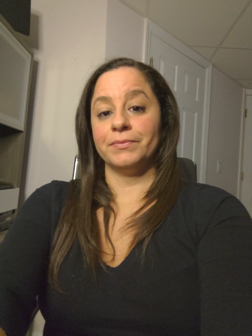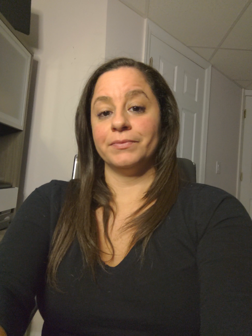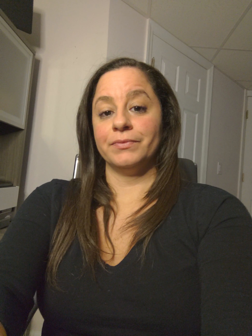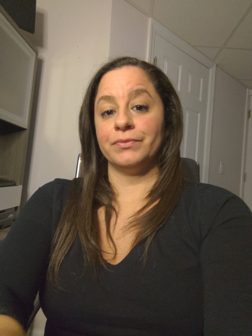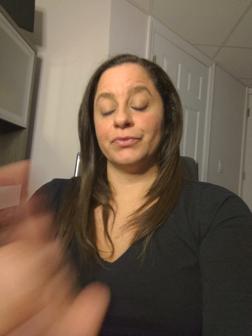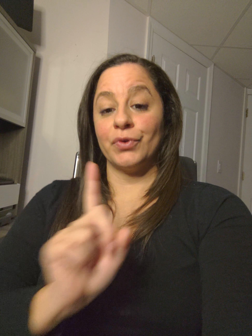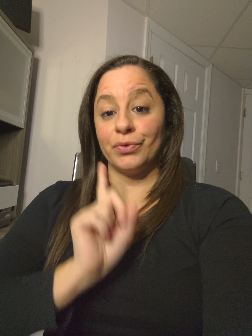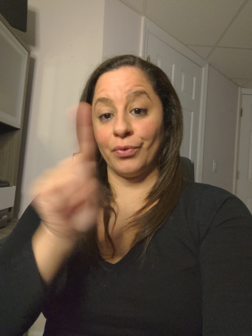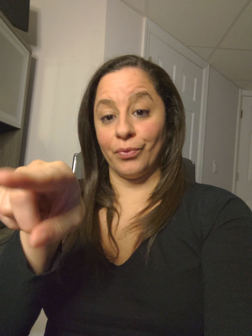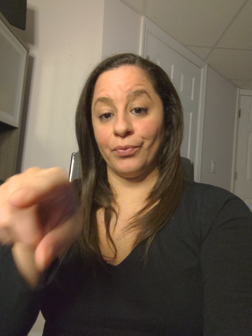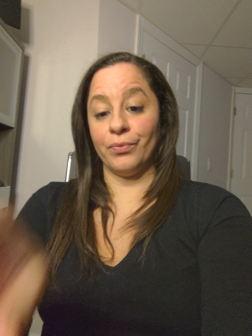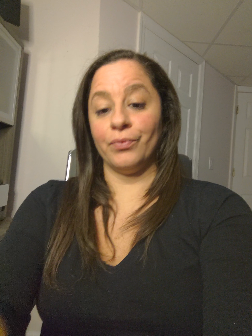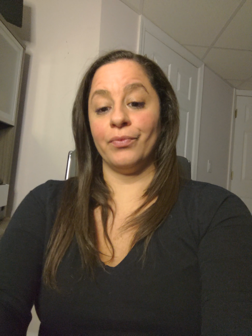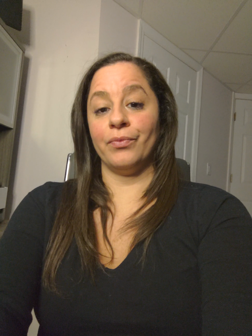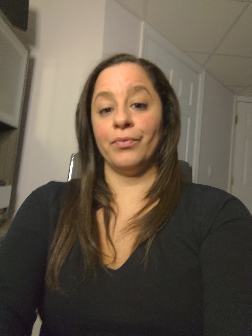go